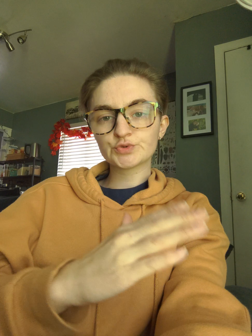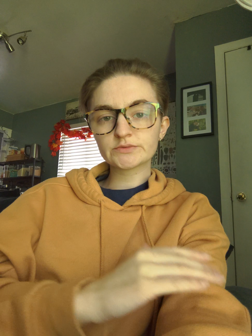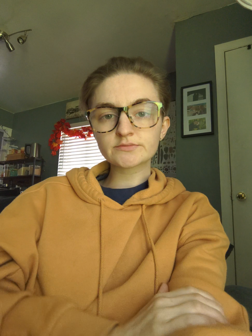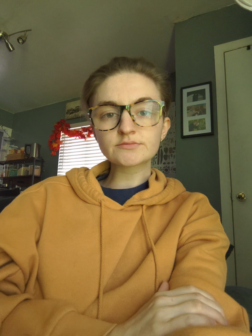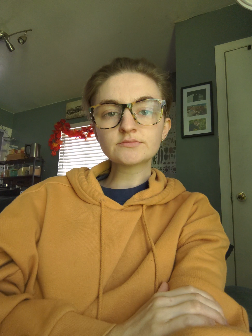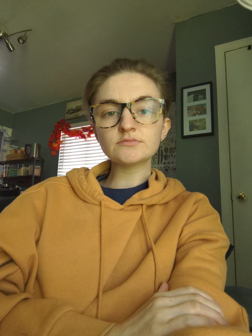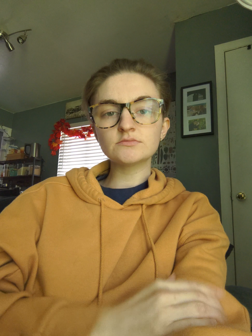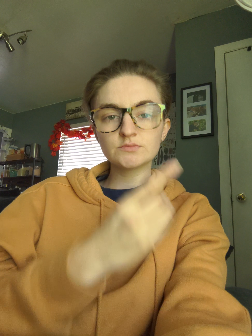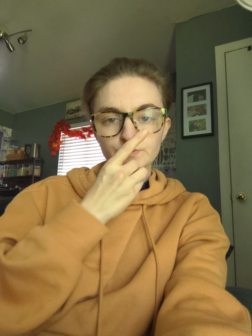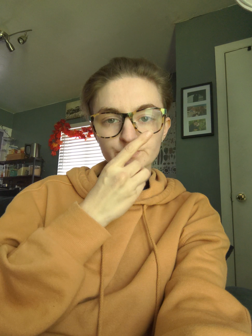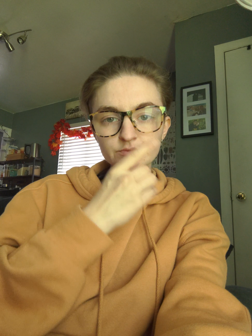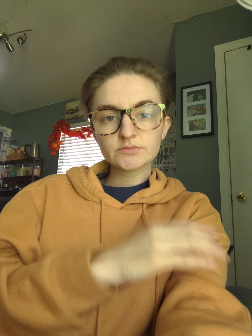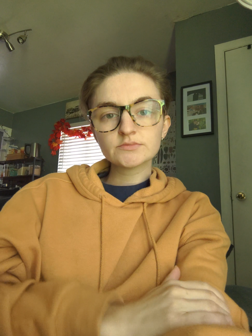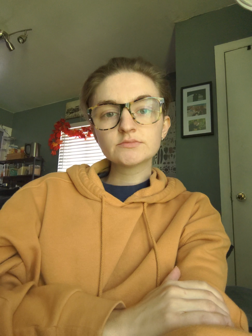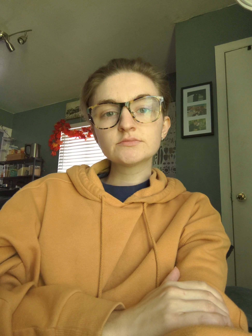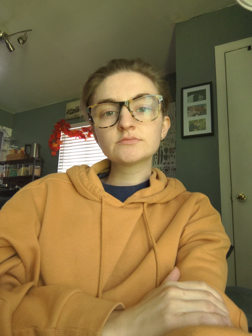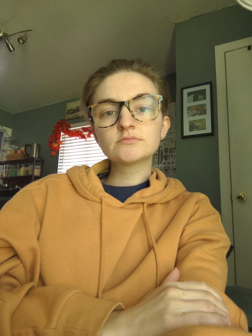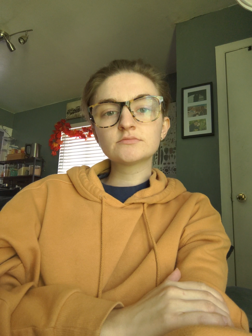dinner